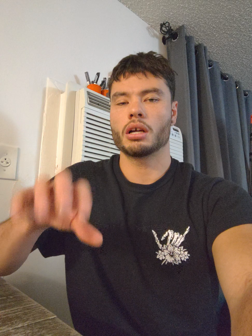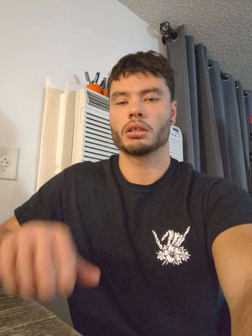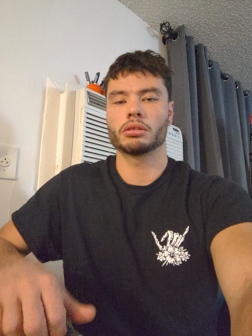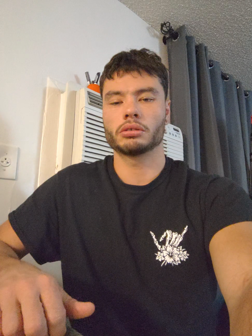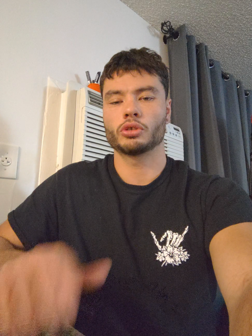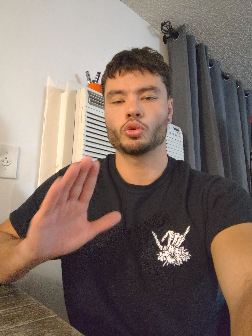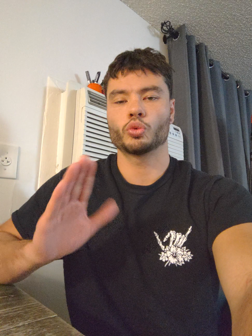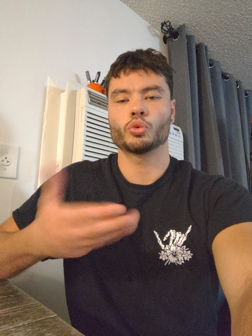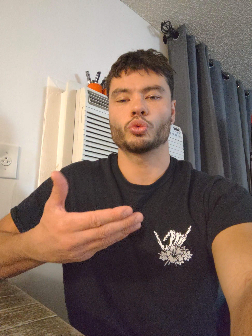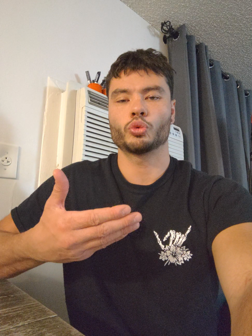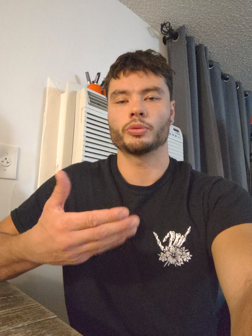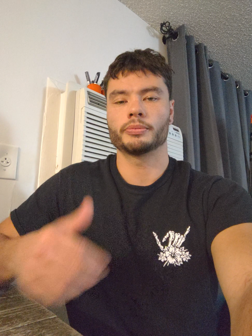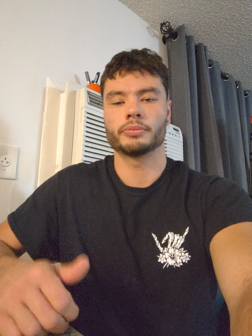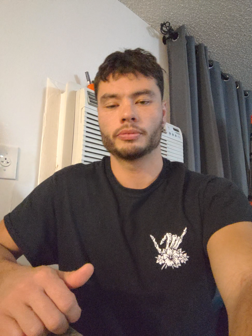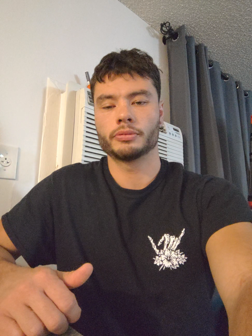room